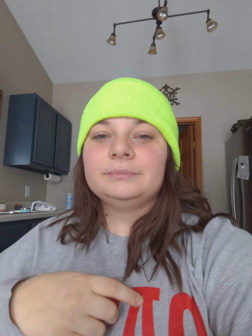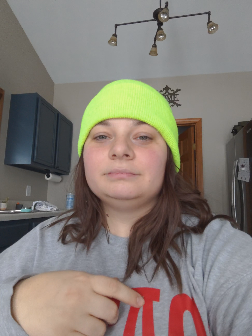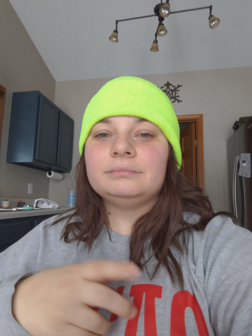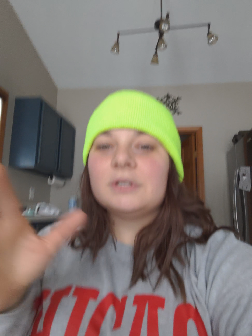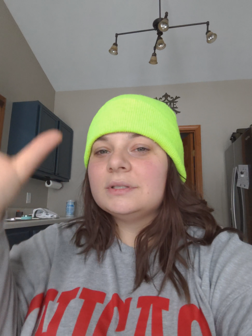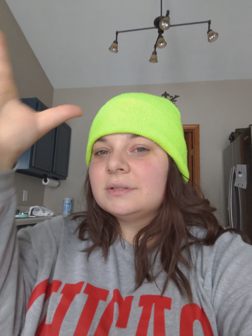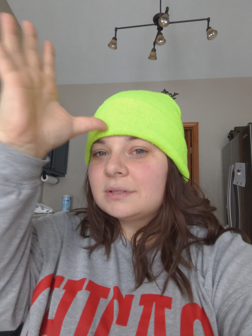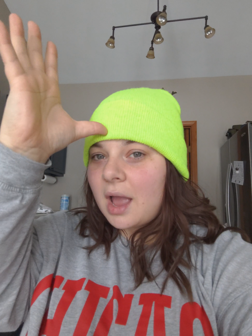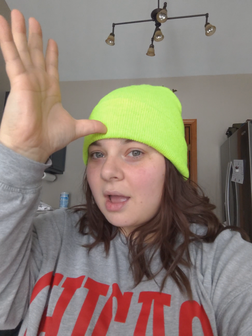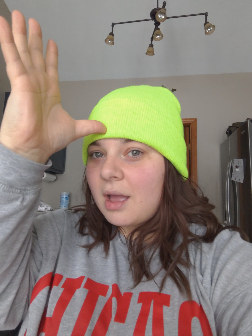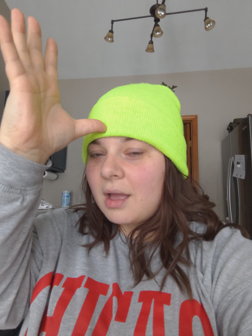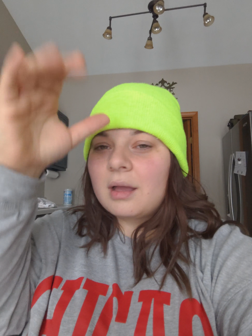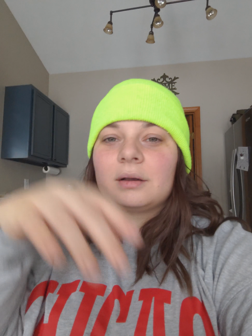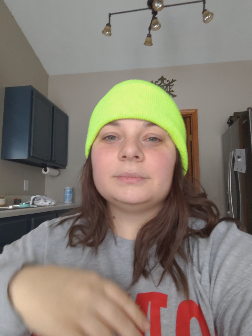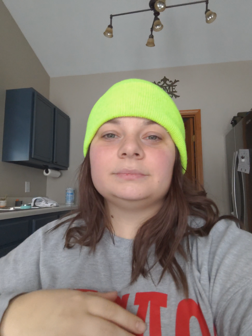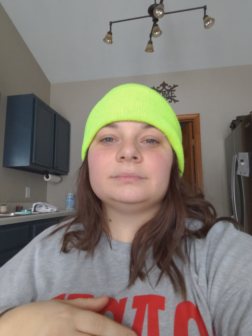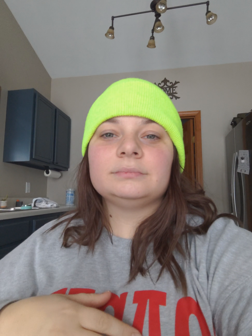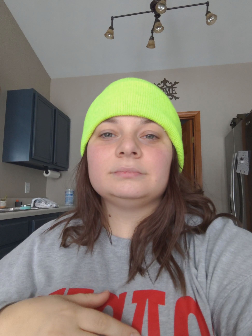dad